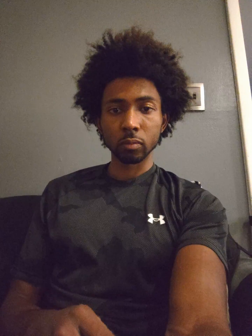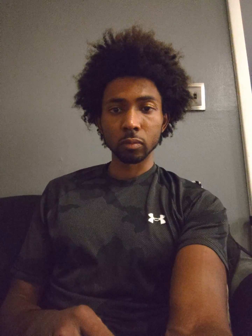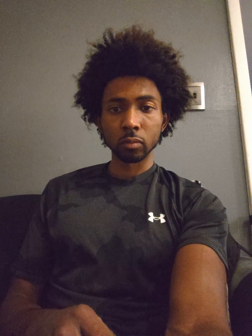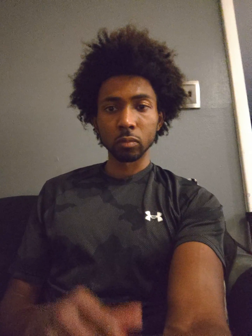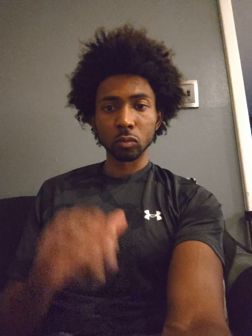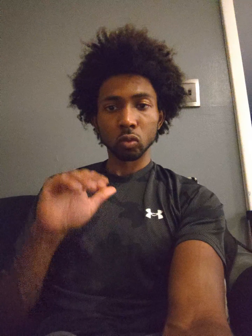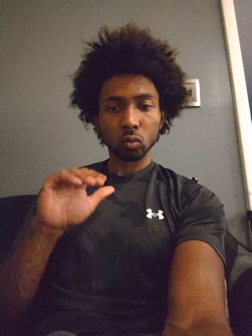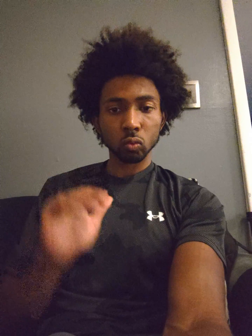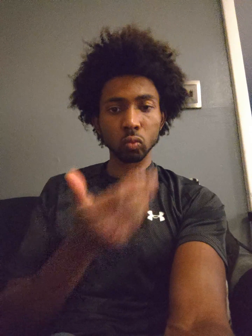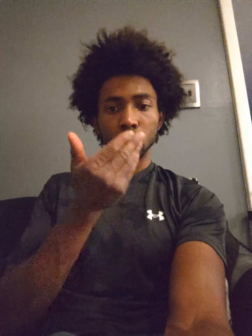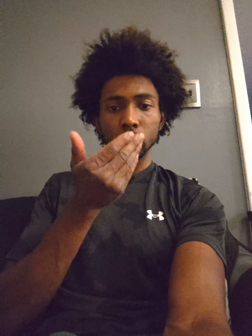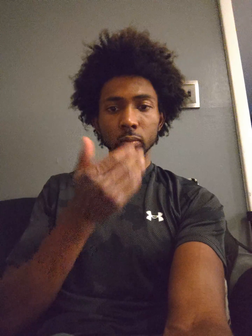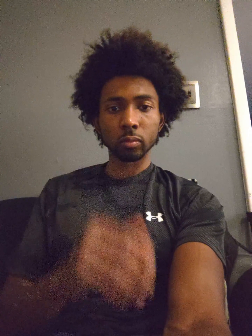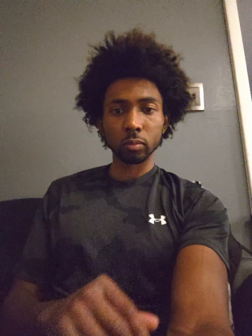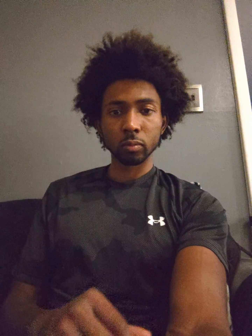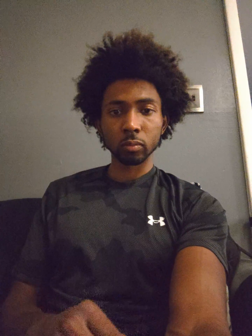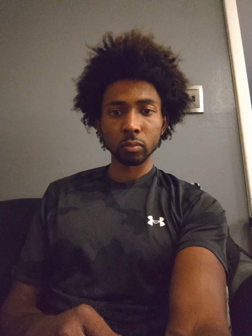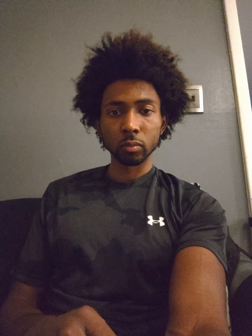new